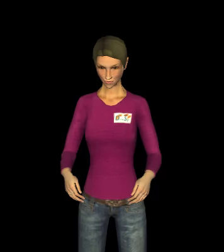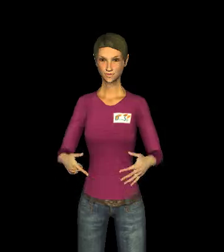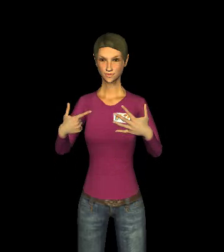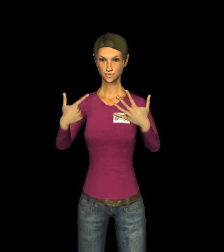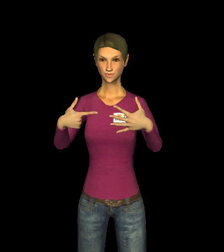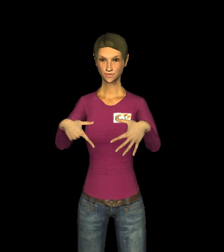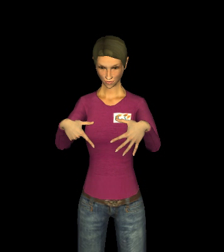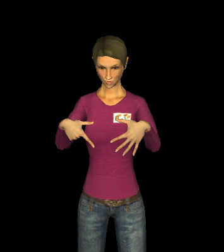17